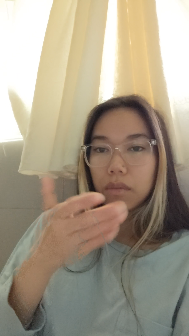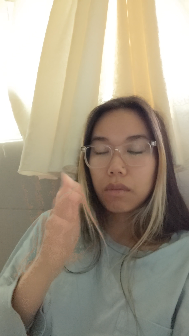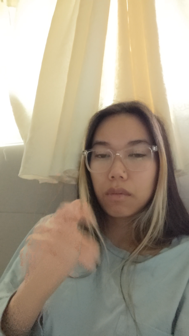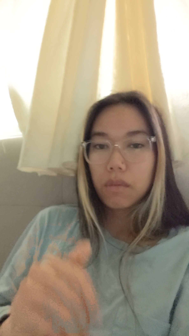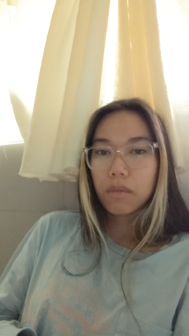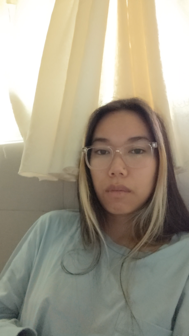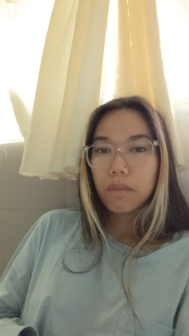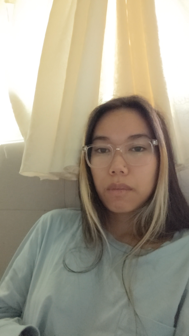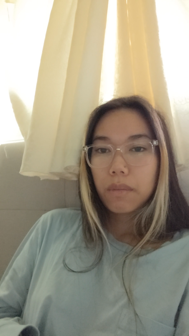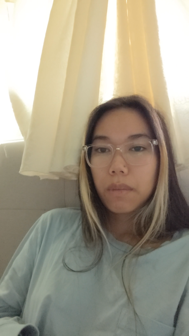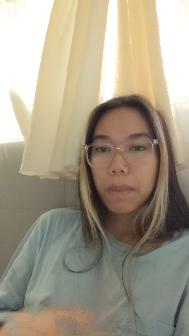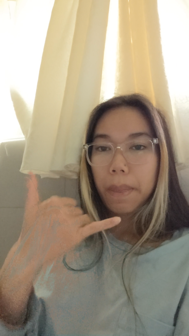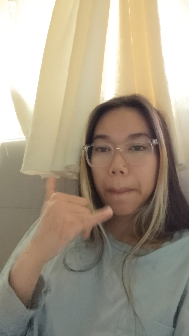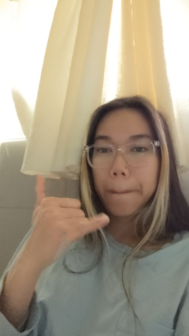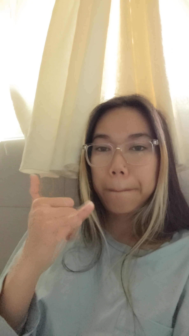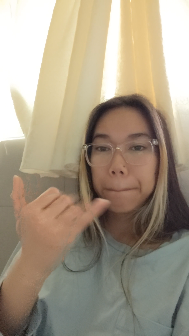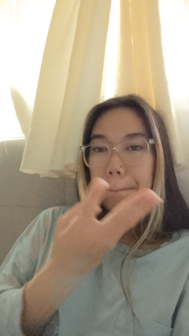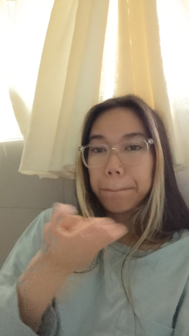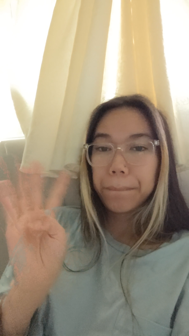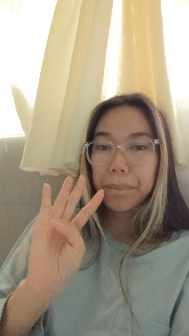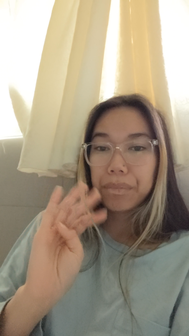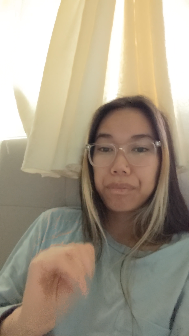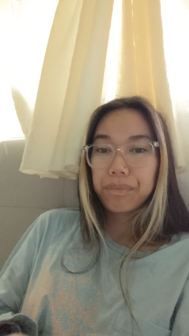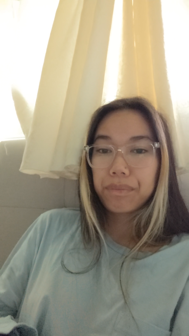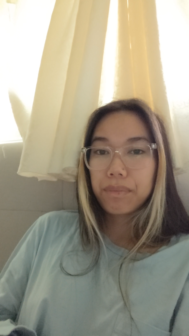playpen